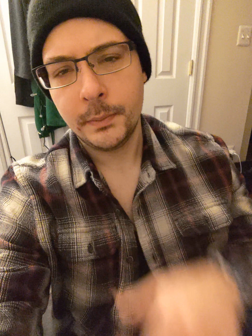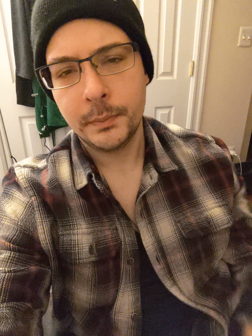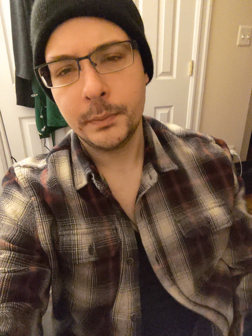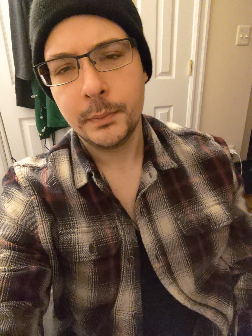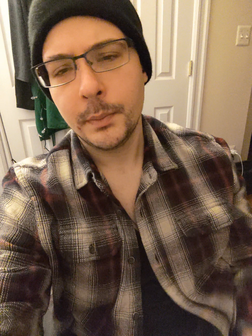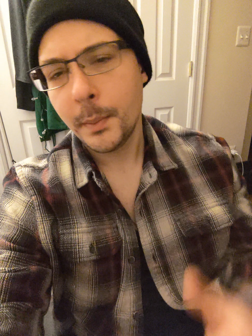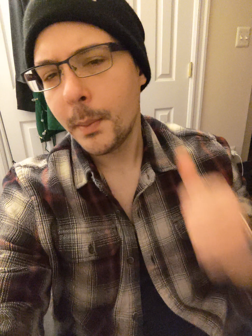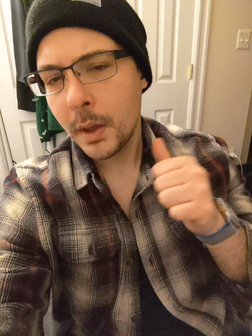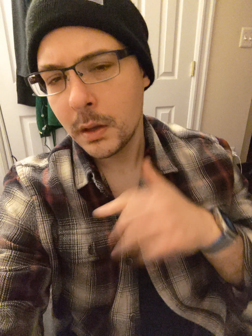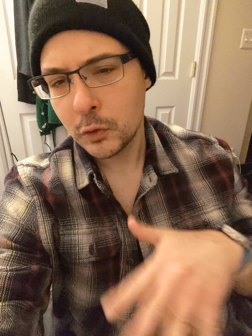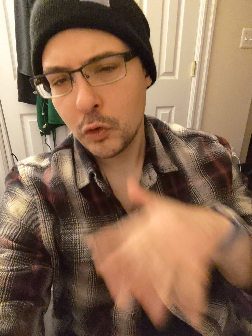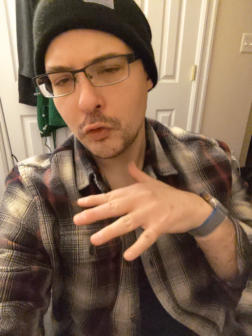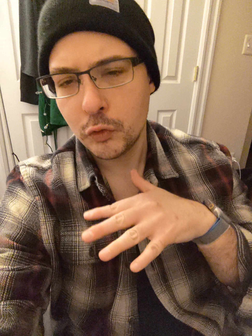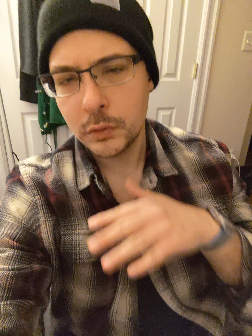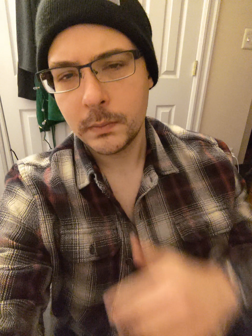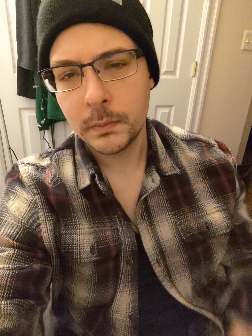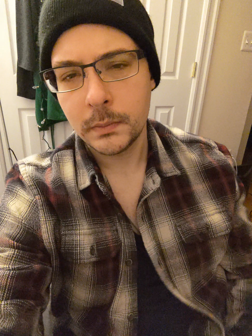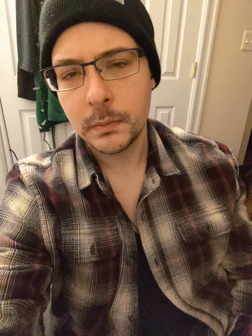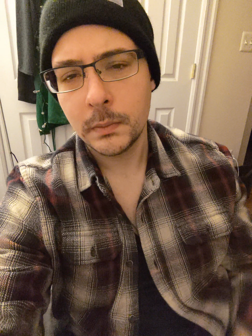backyard